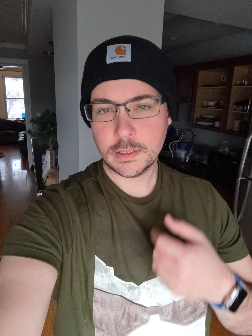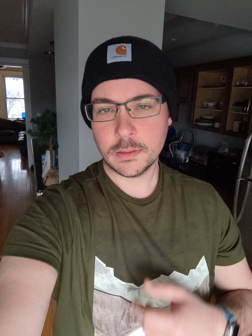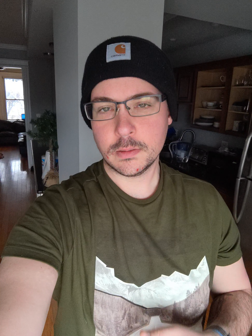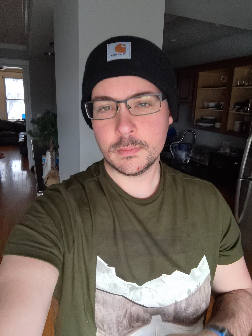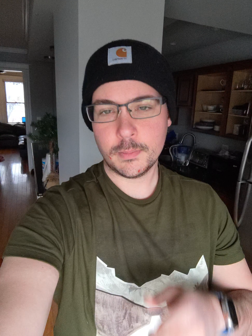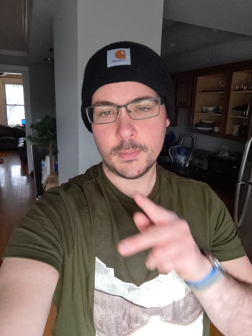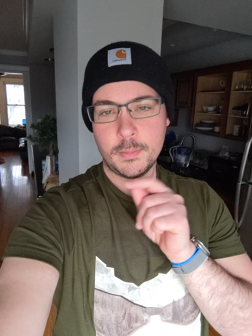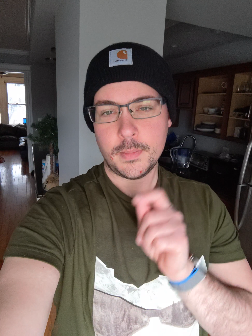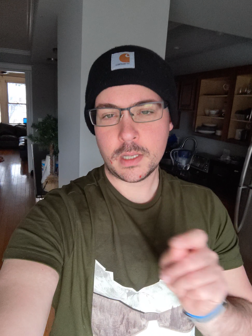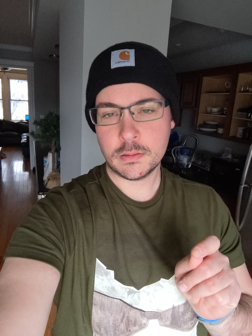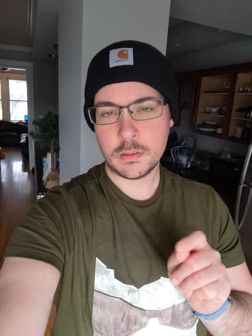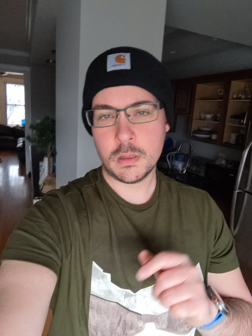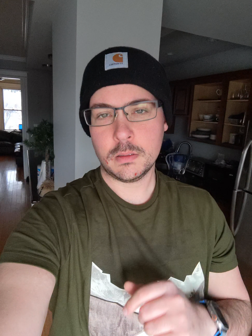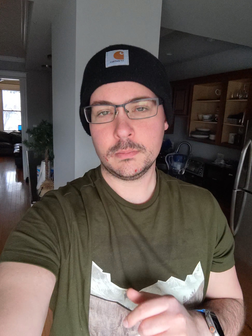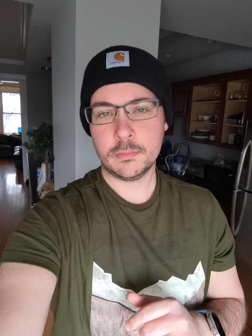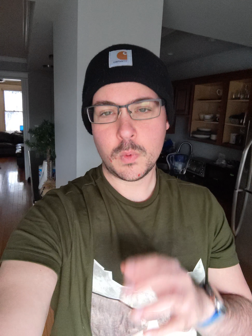pencil